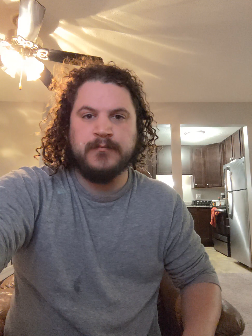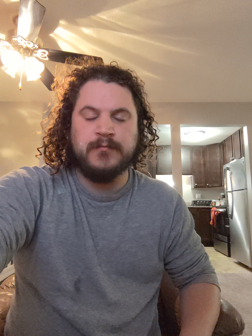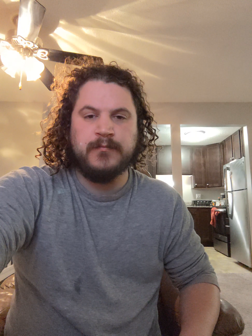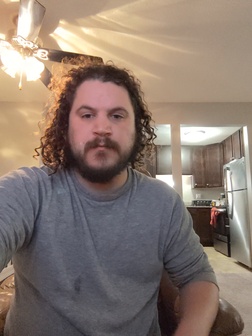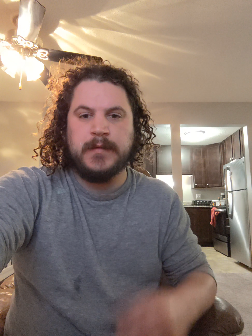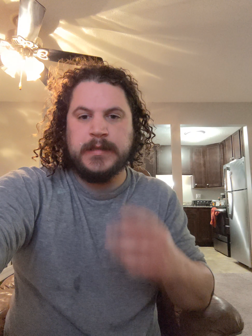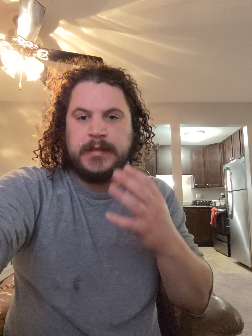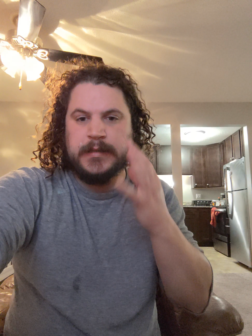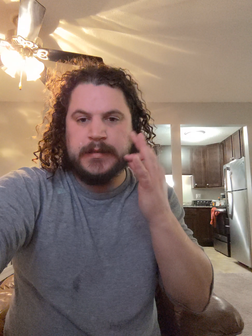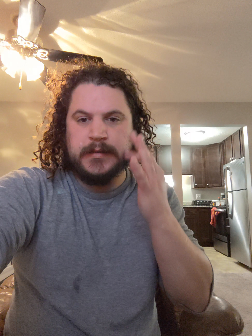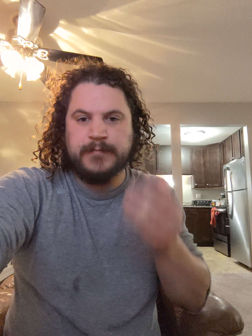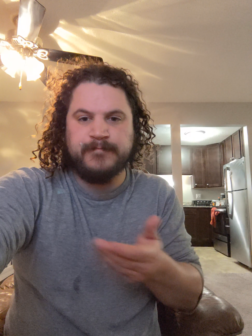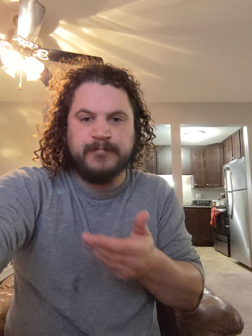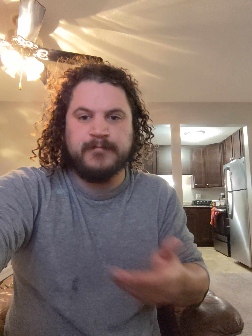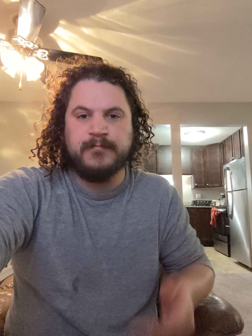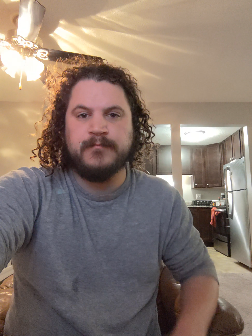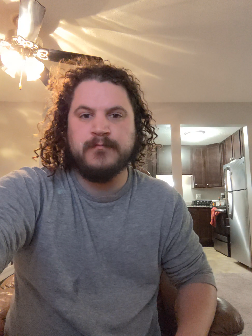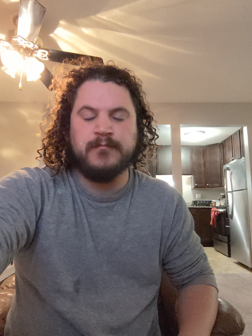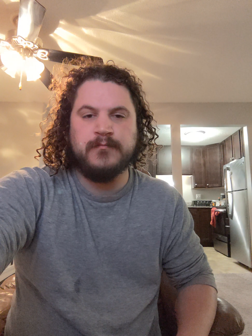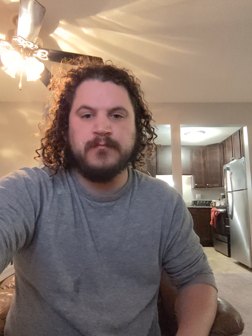kitty